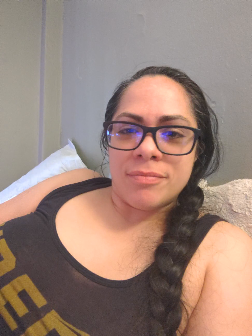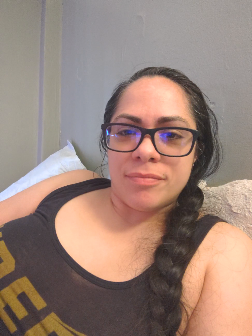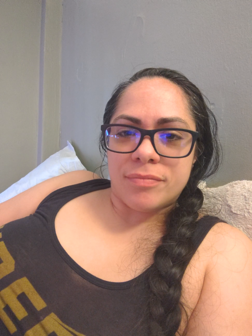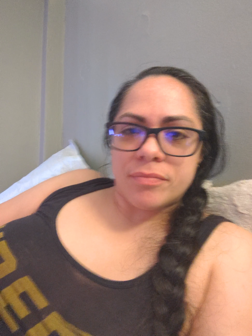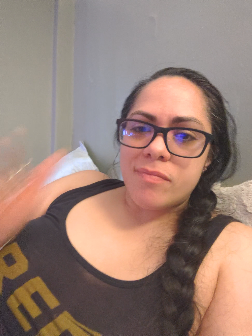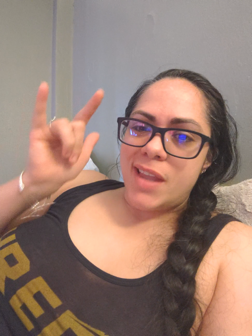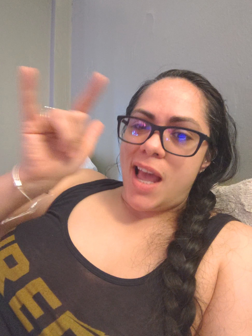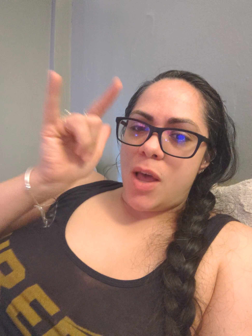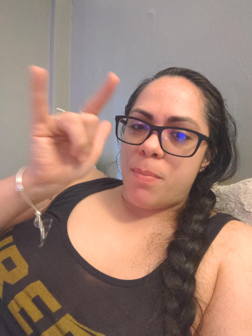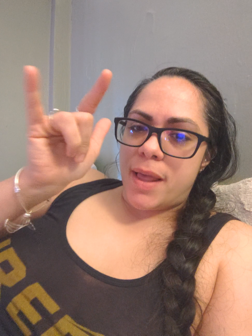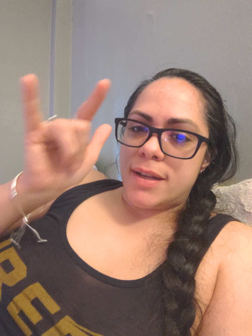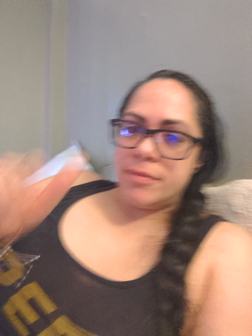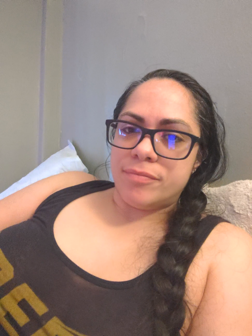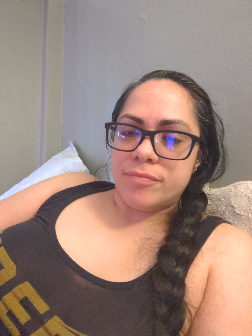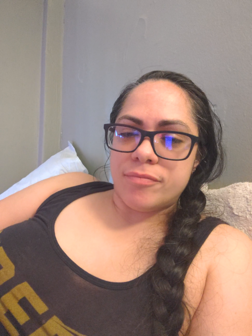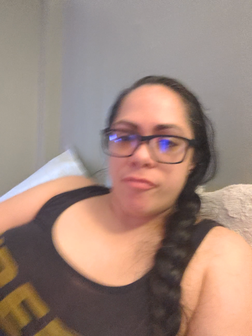airplane